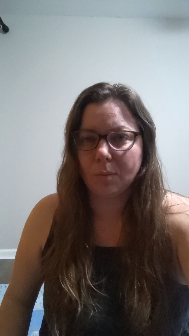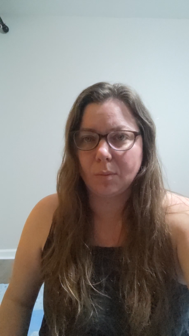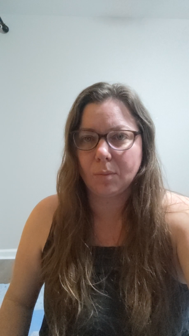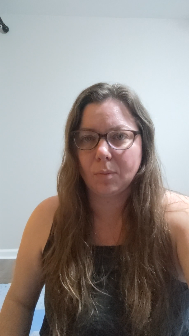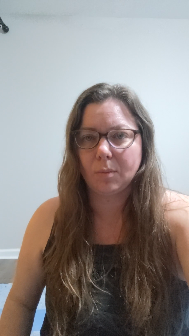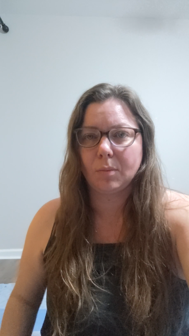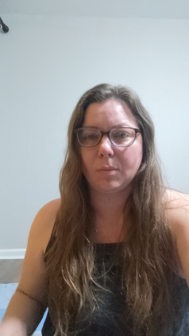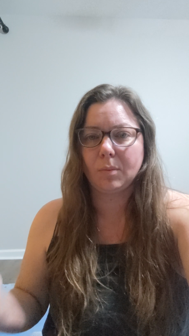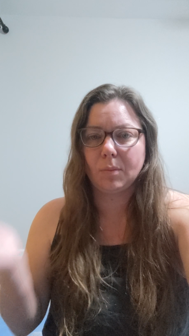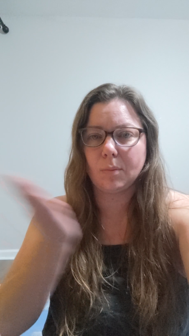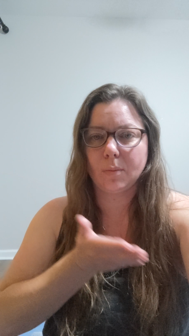bring